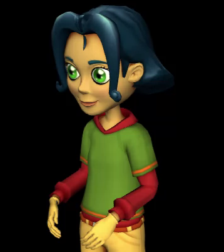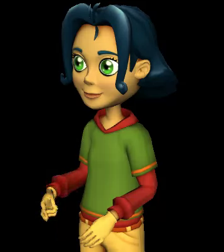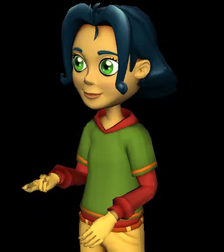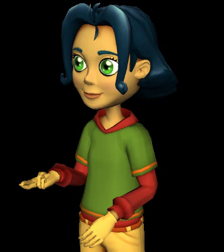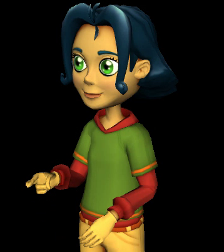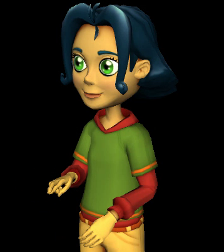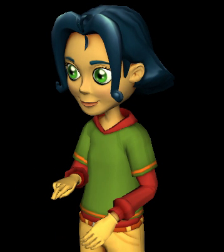يعود